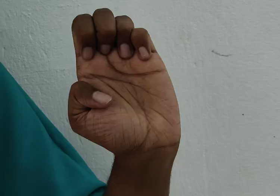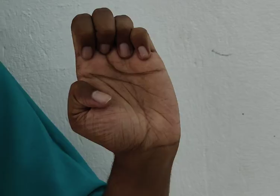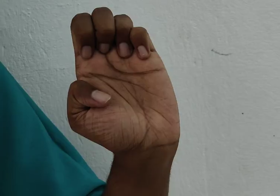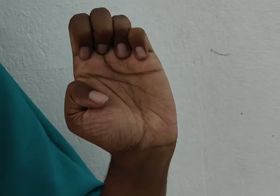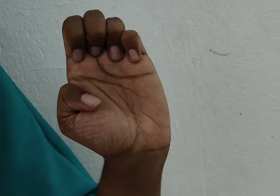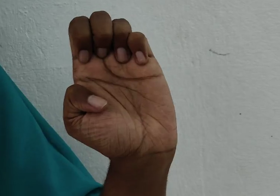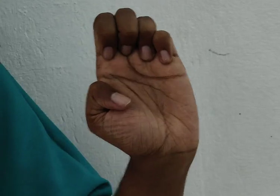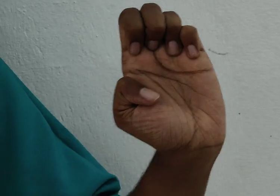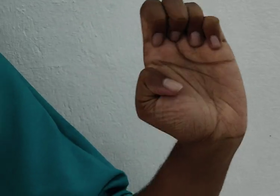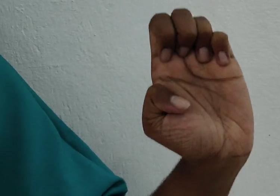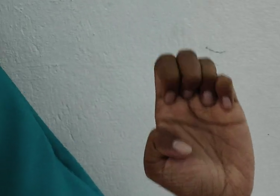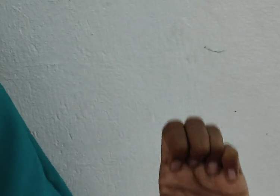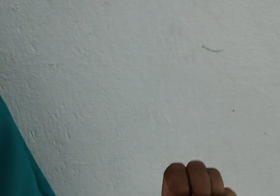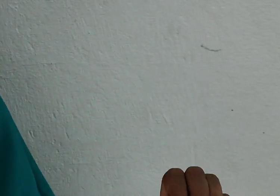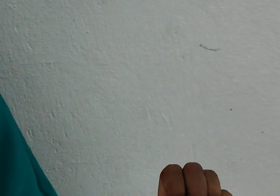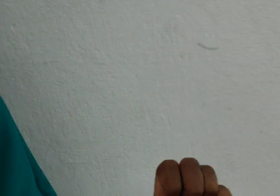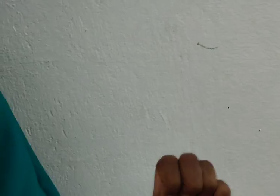ഈ